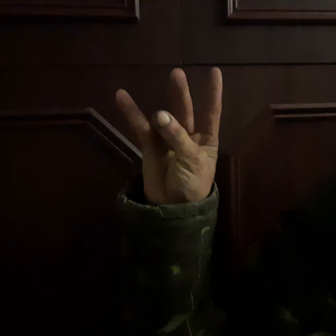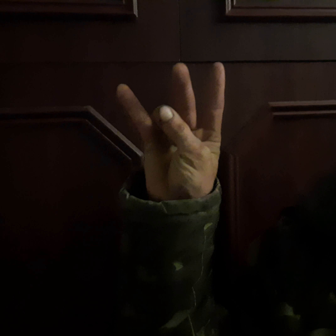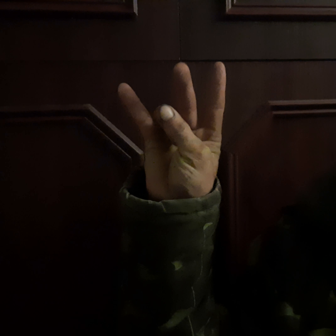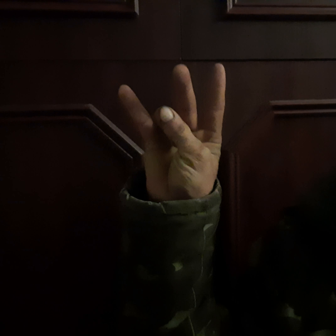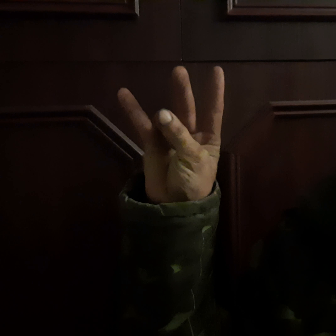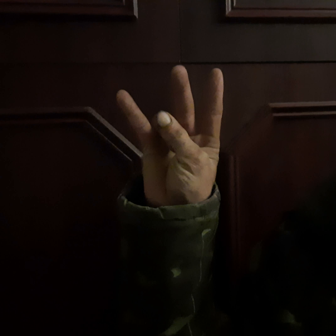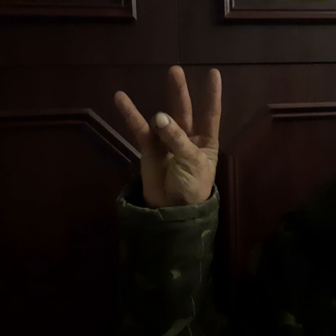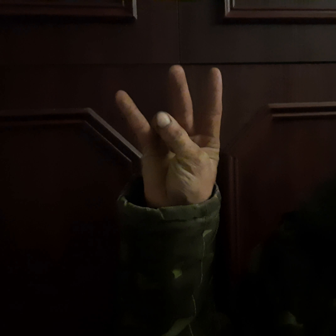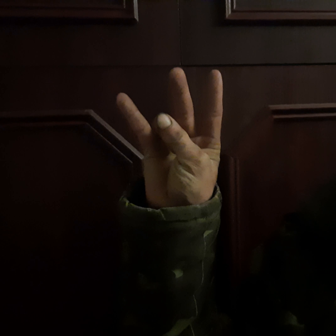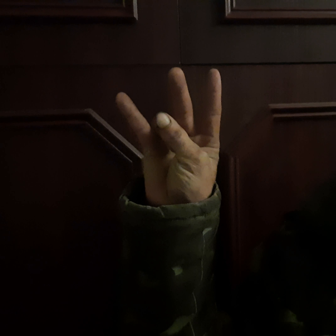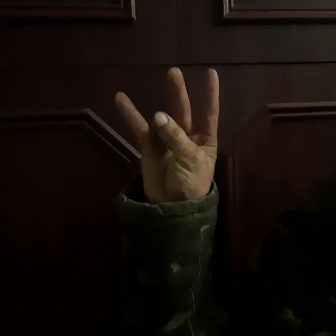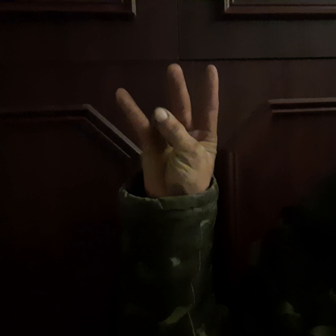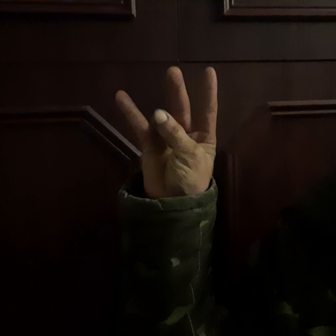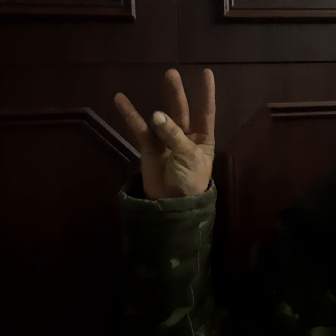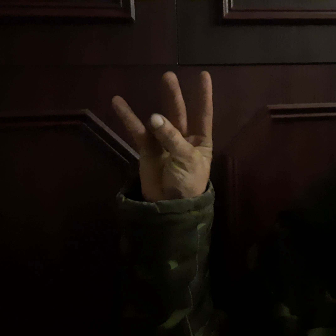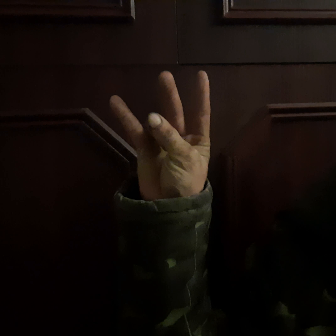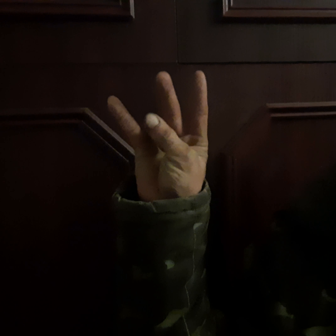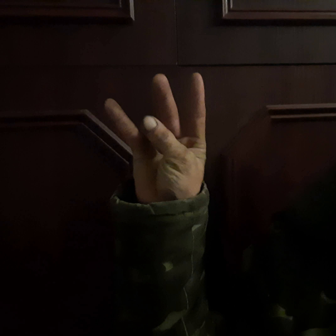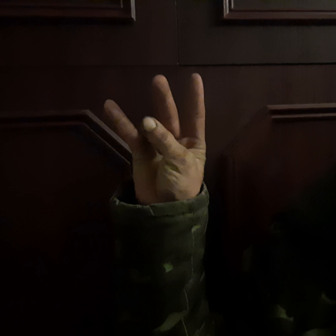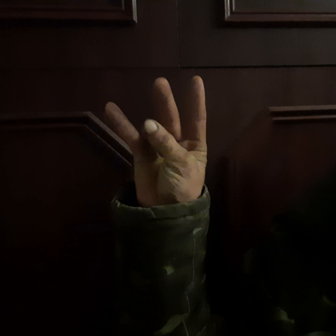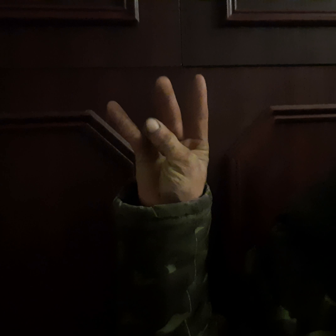Н